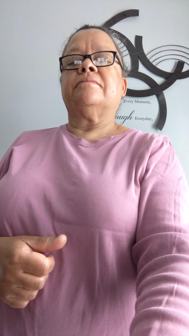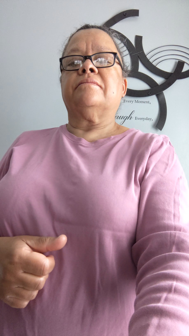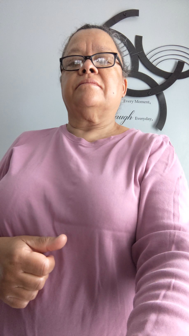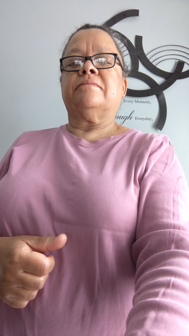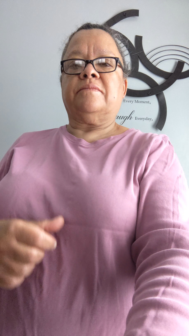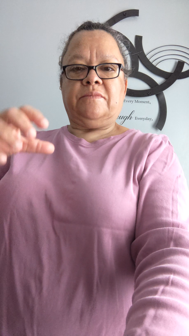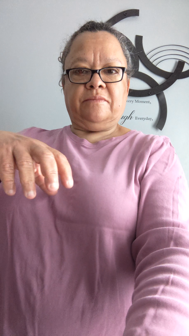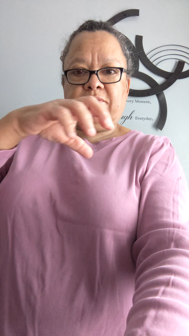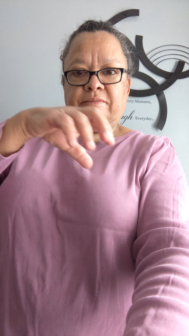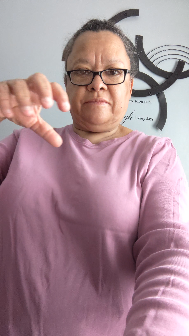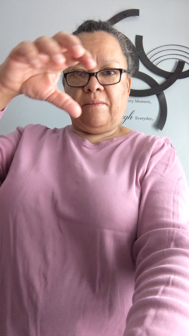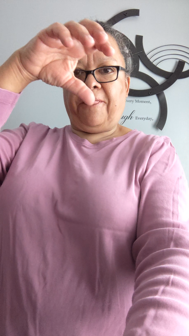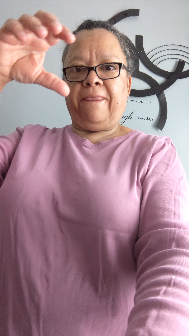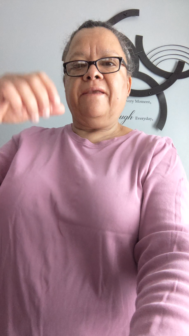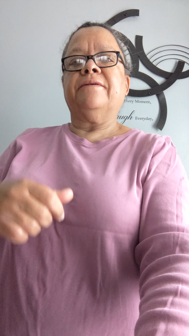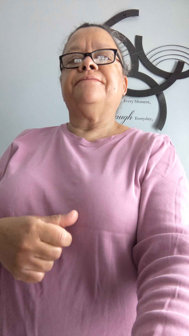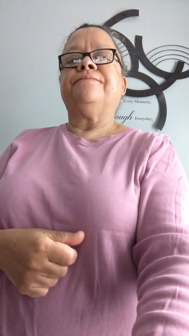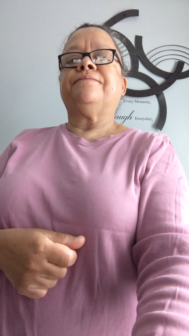block